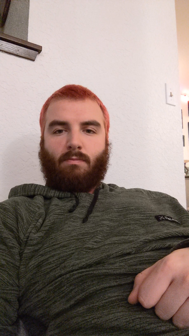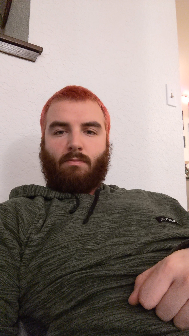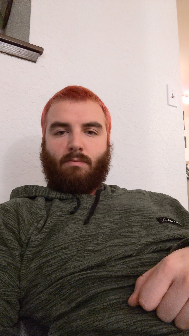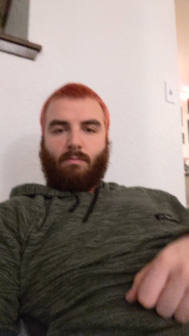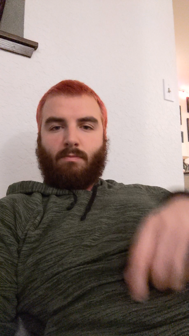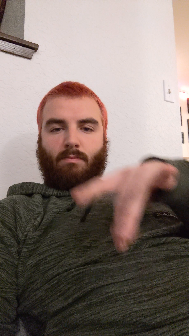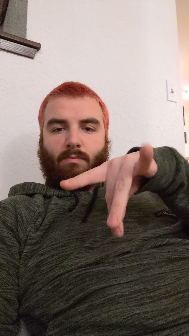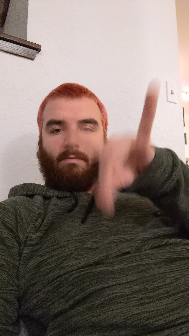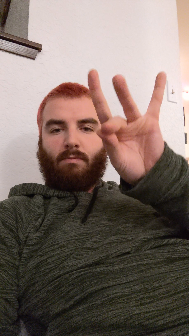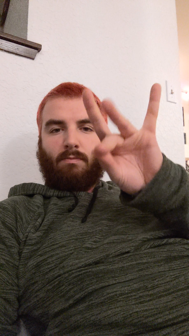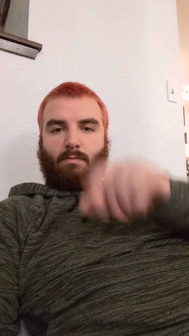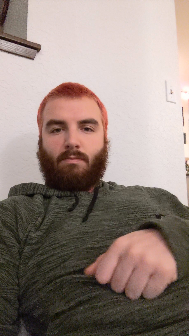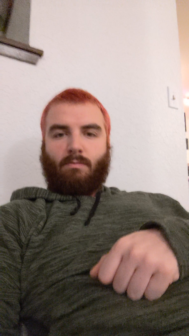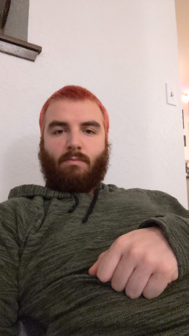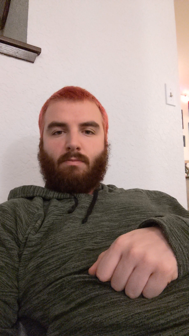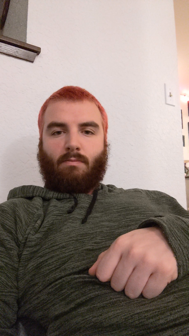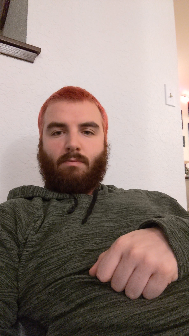pick